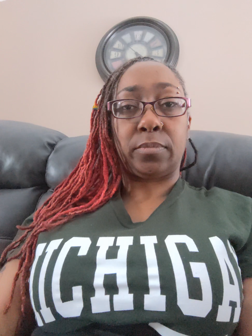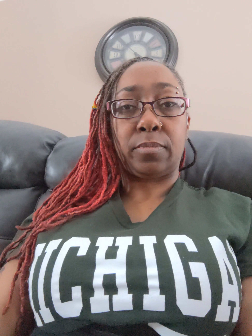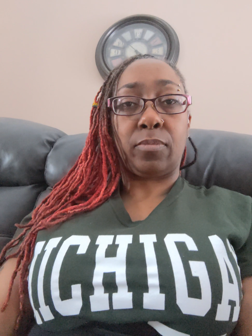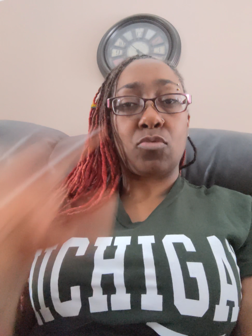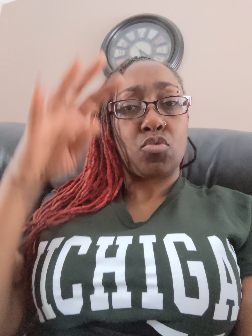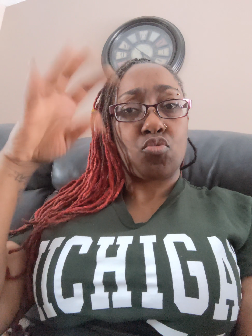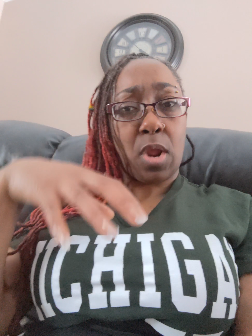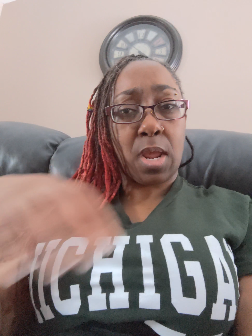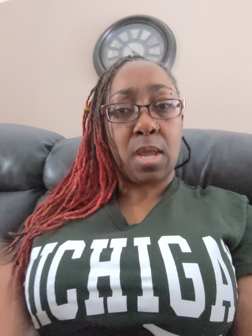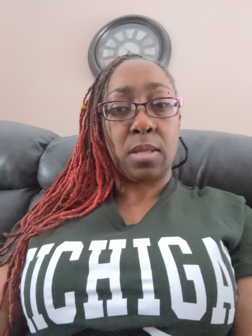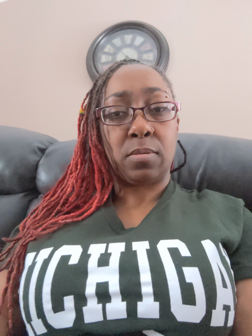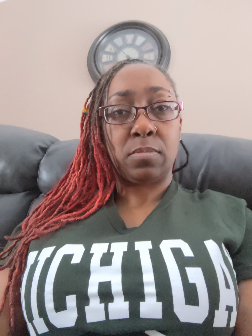rain